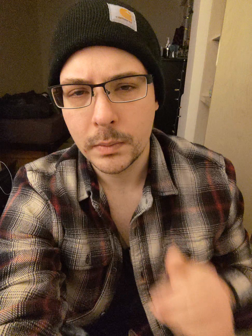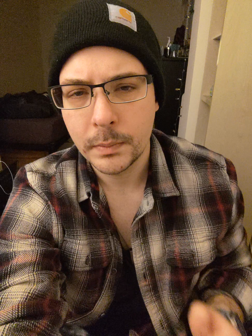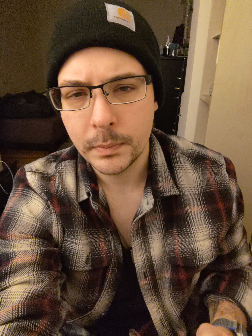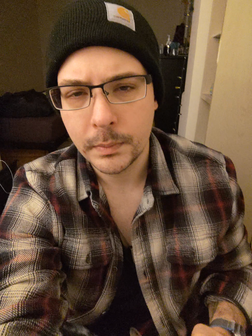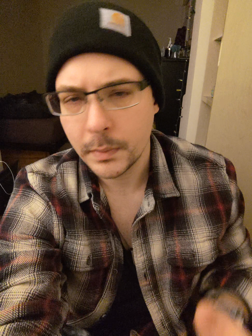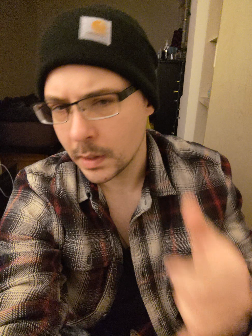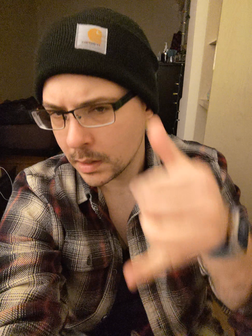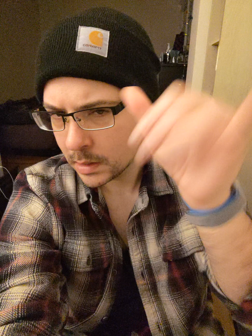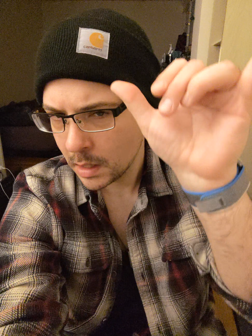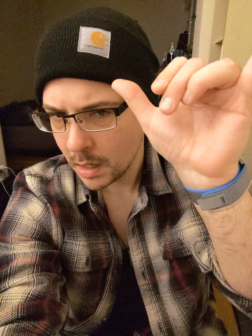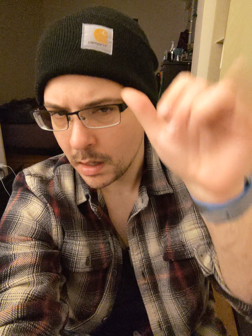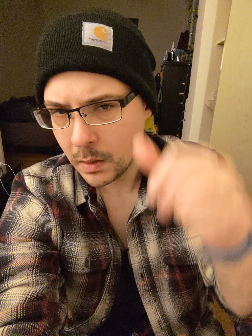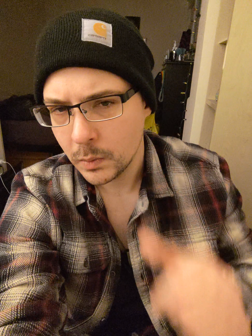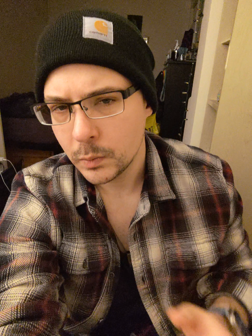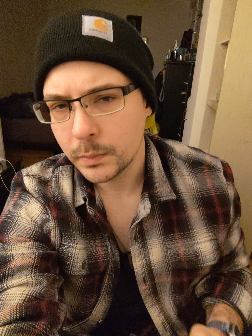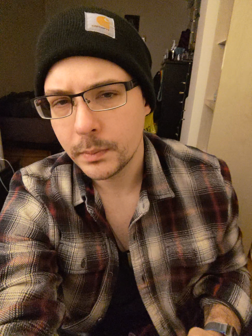cow